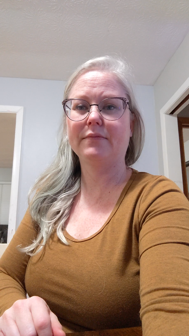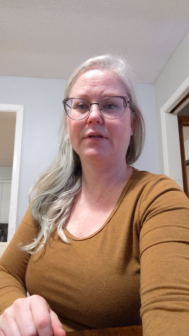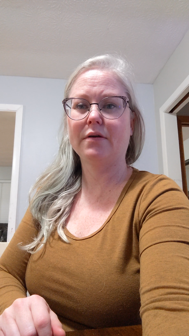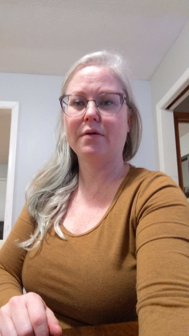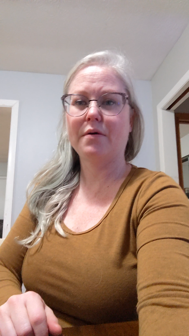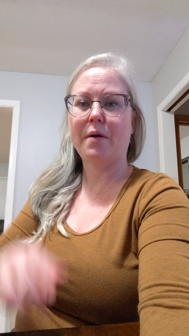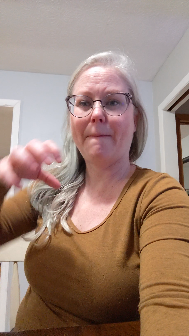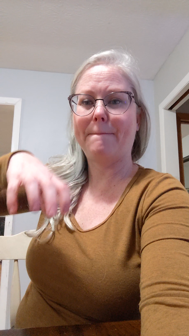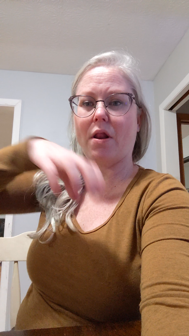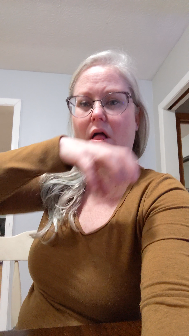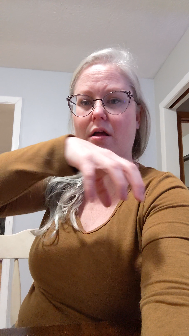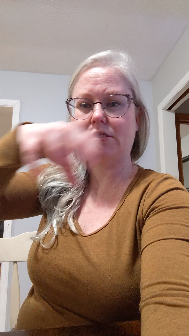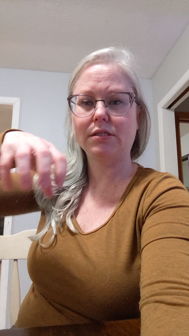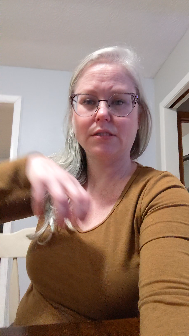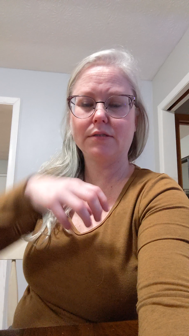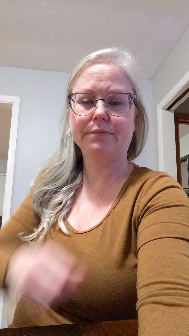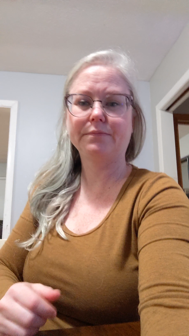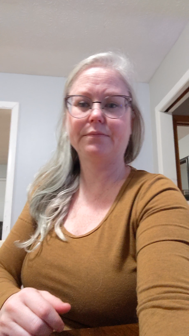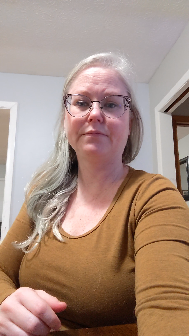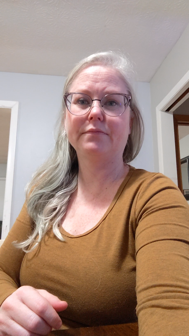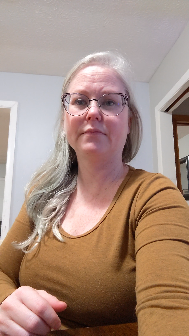block